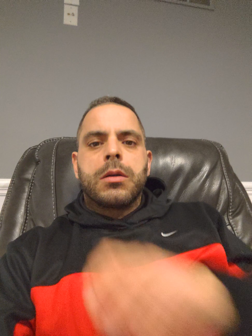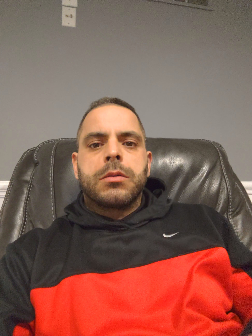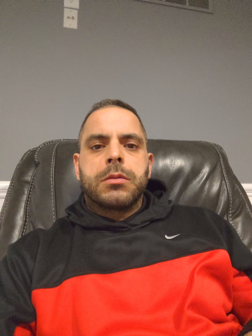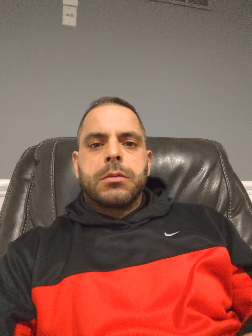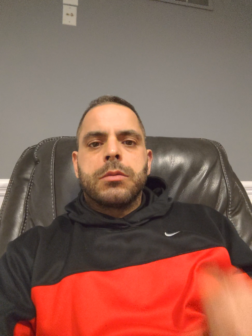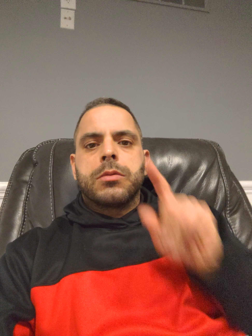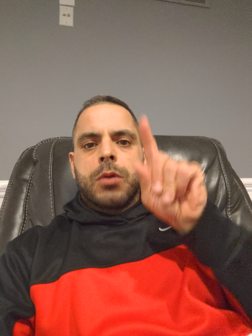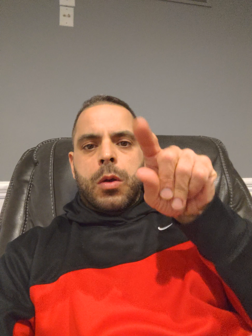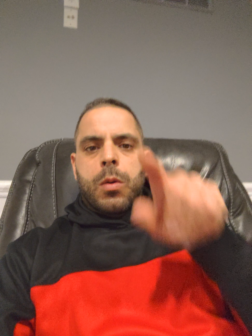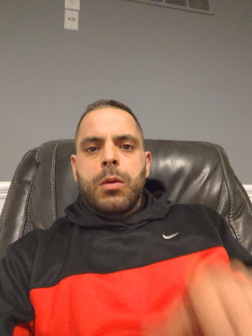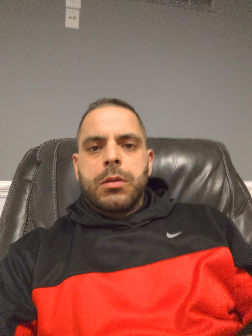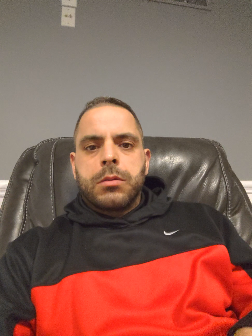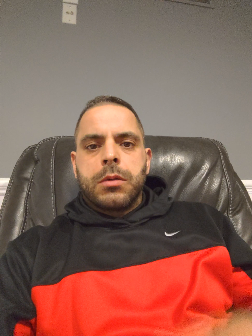go